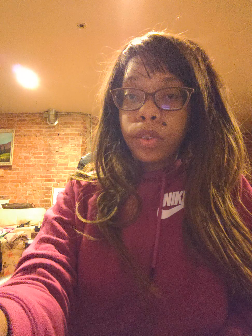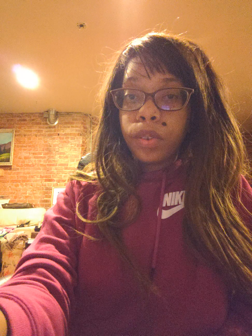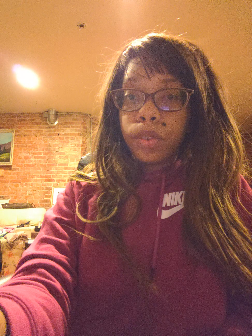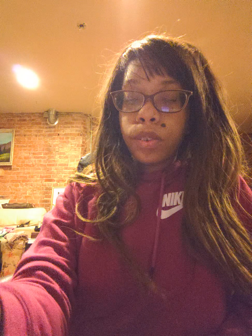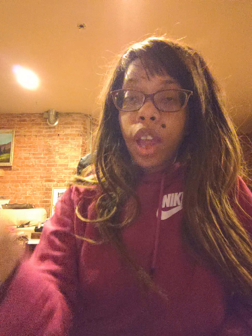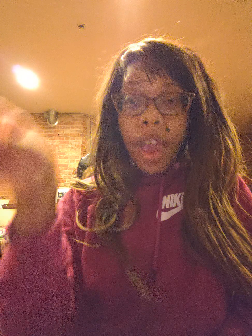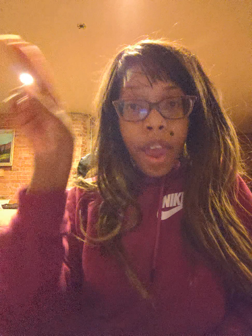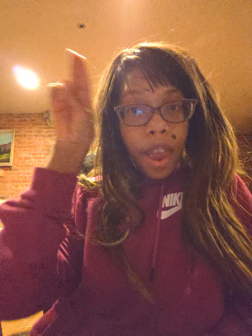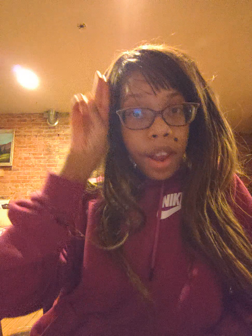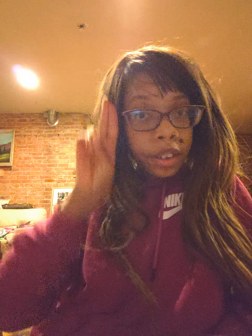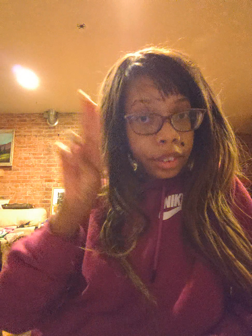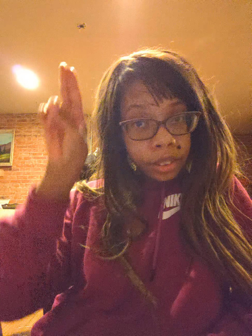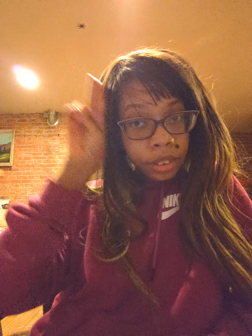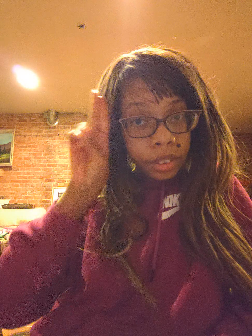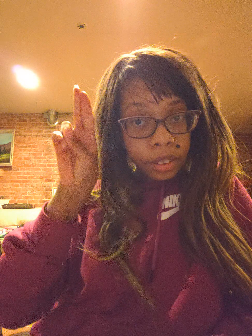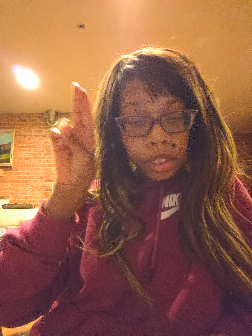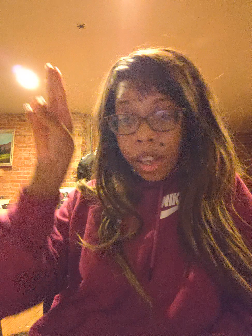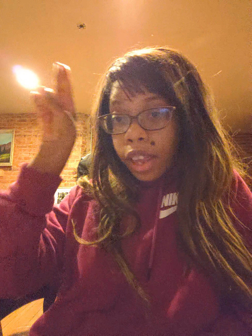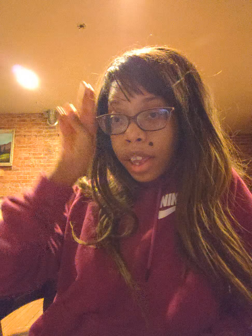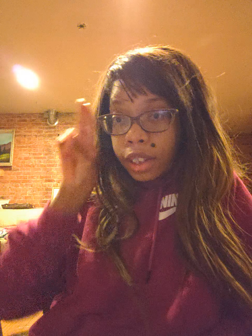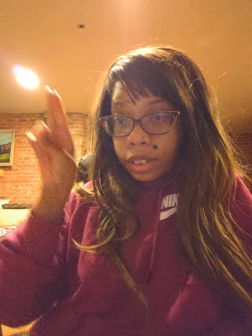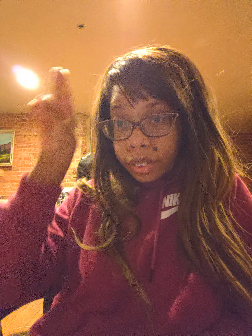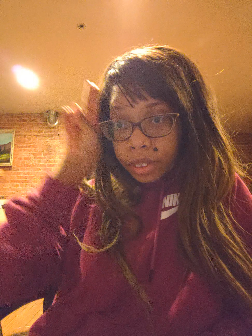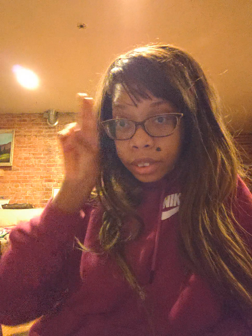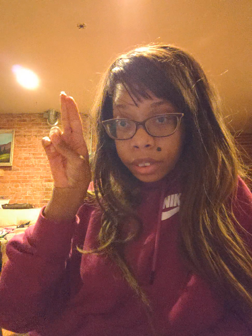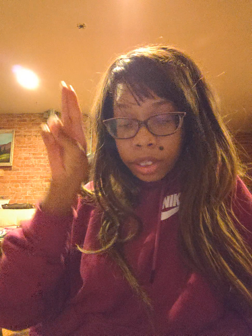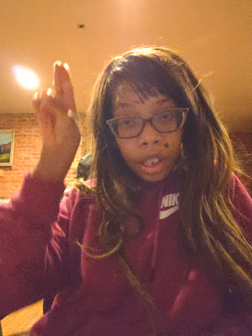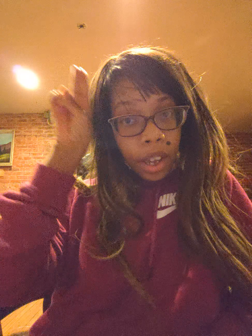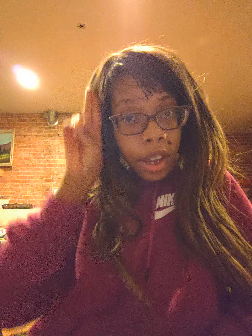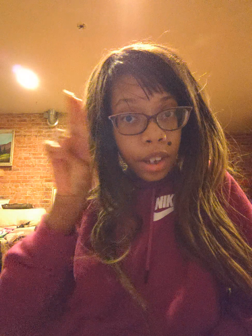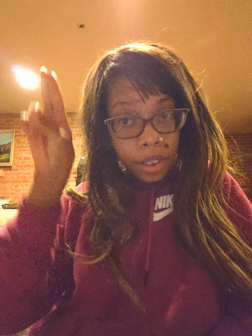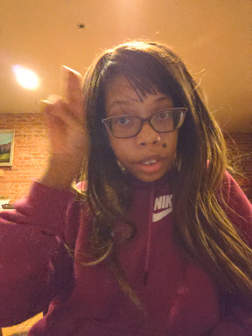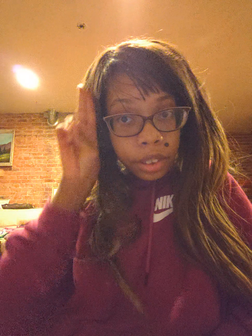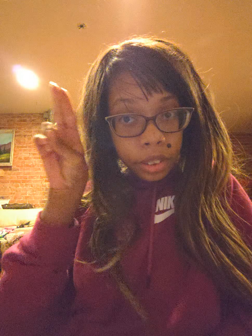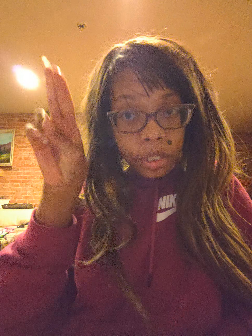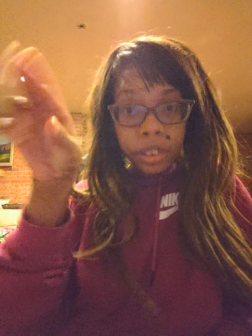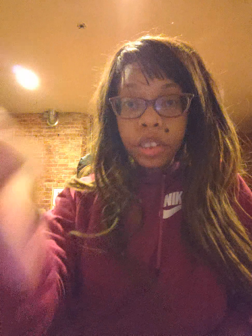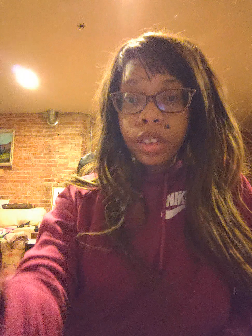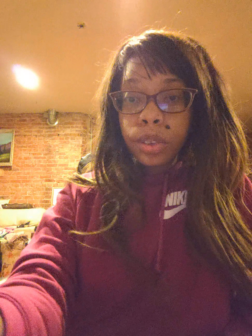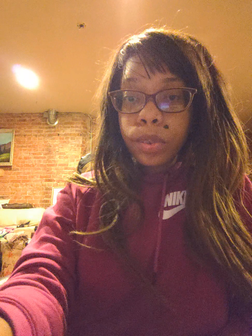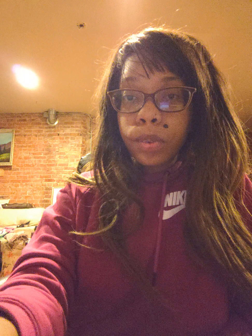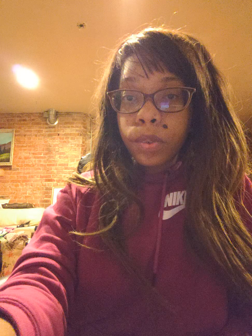uncle